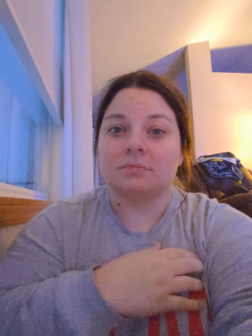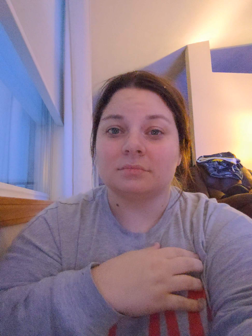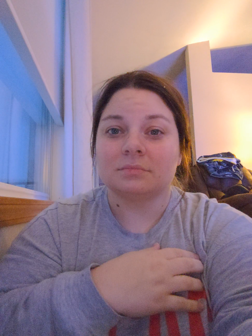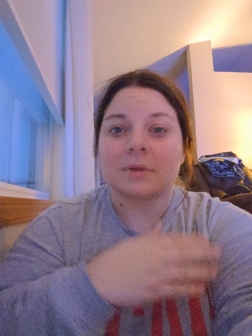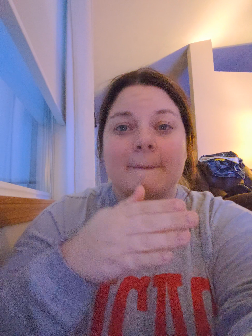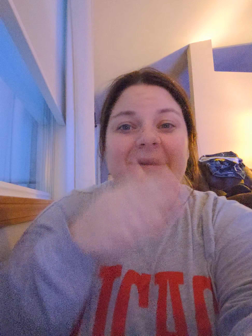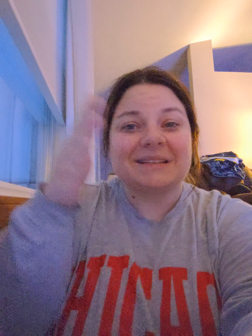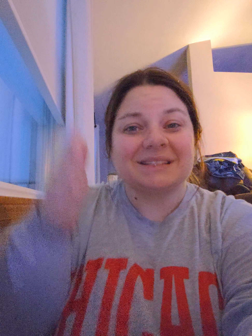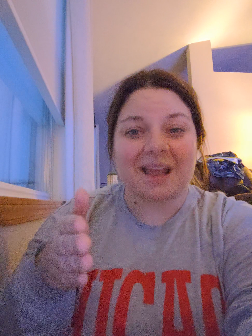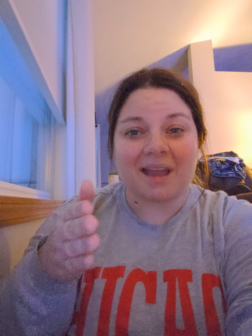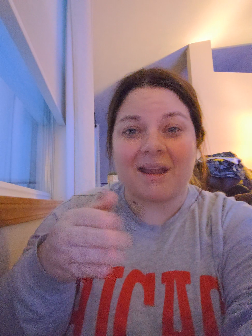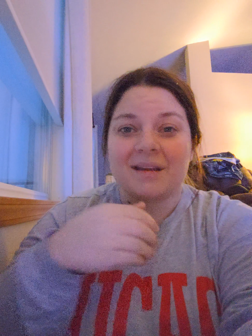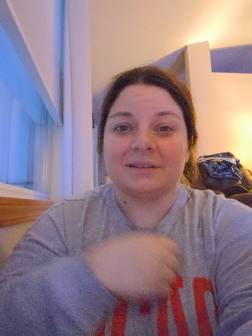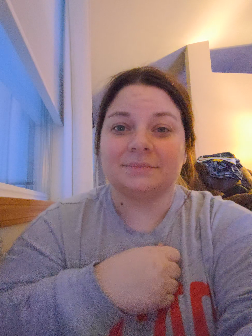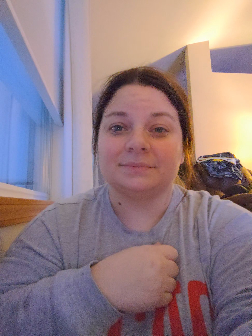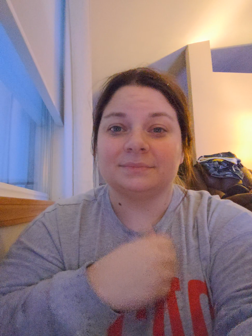beside